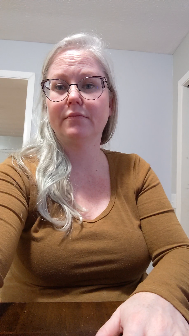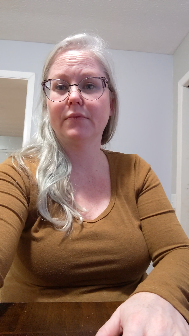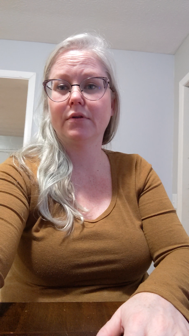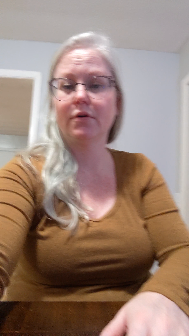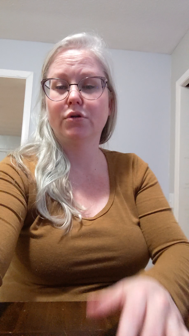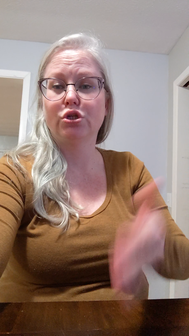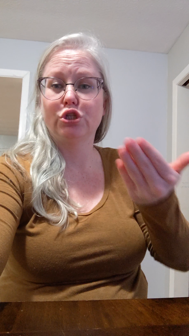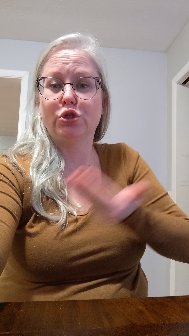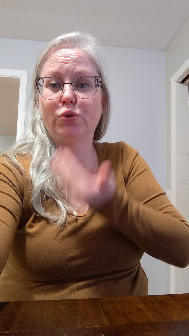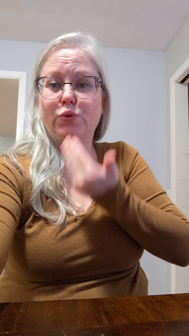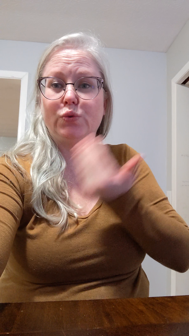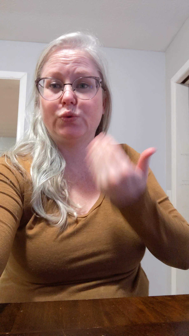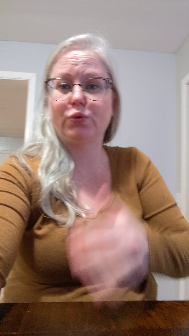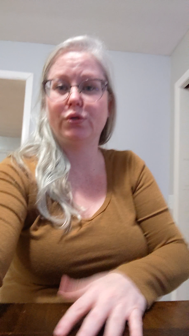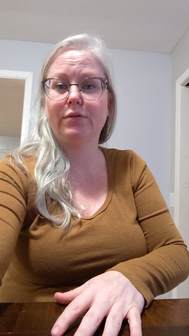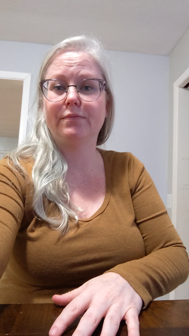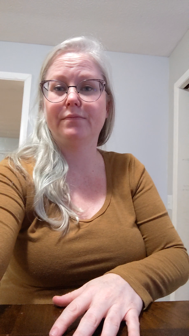new